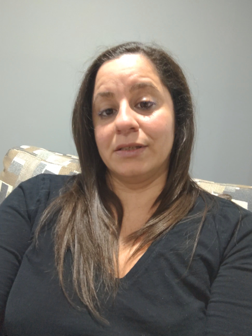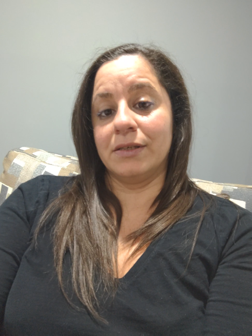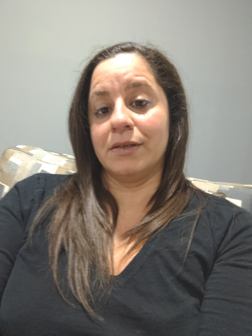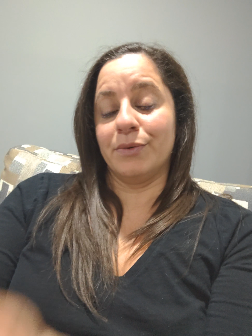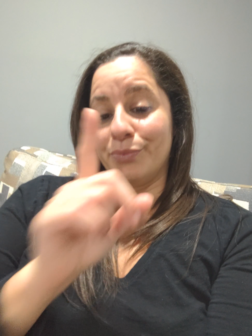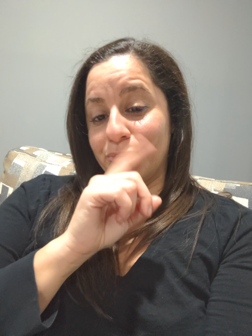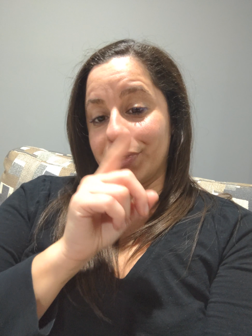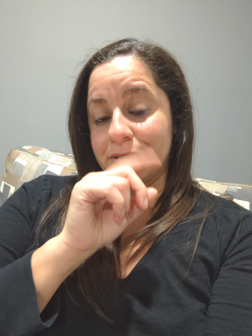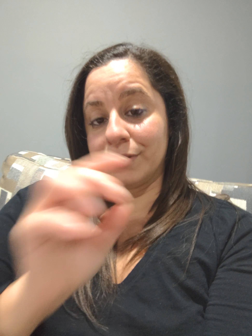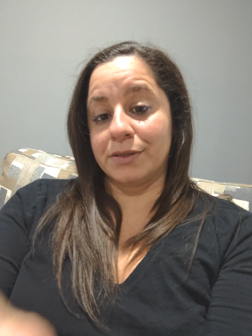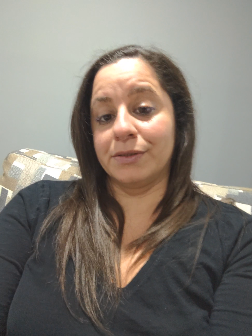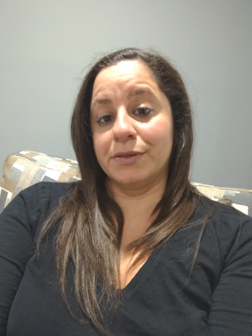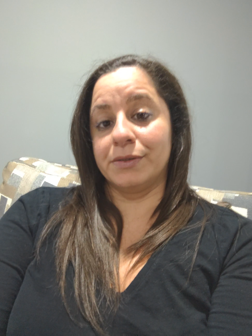pretend